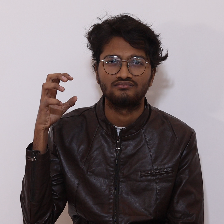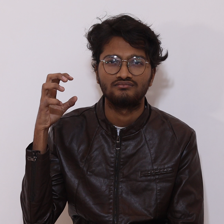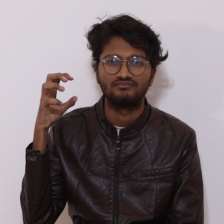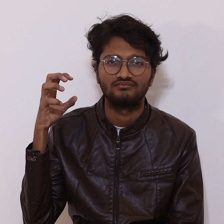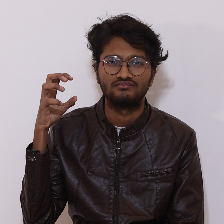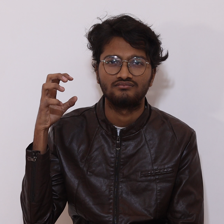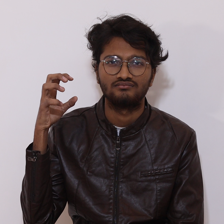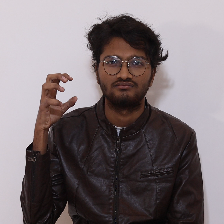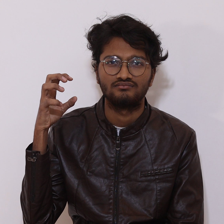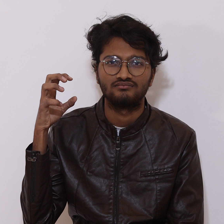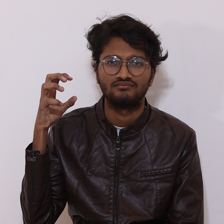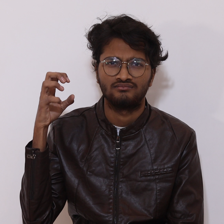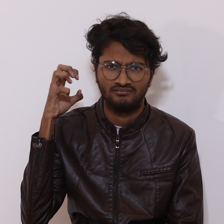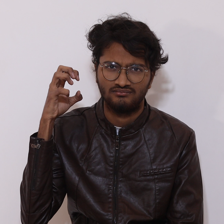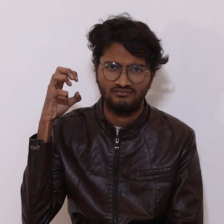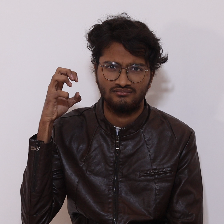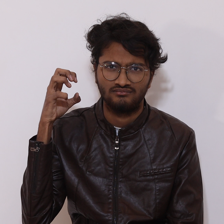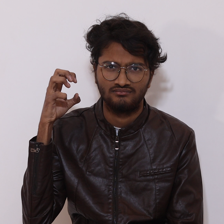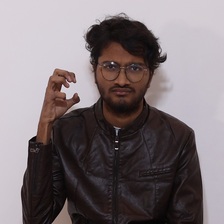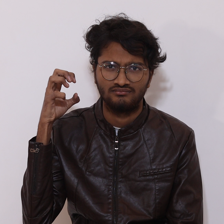stiff